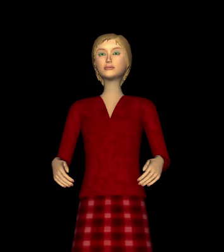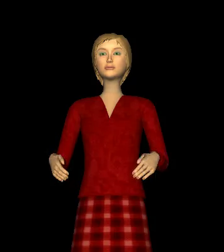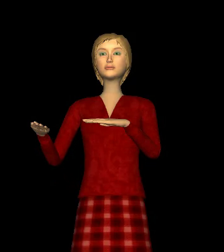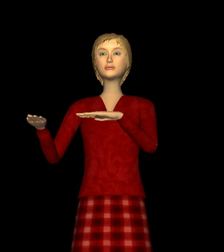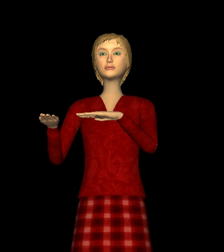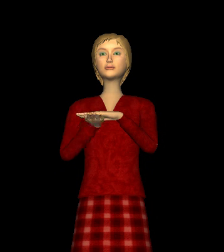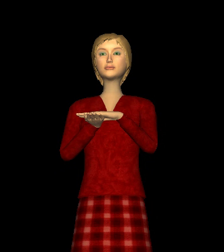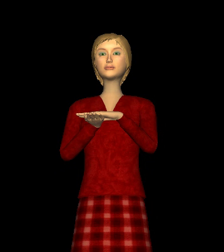فرن